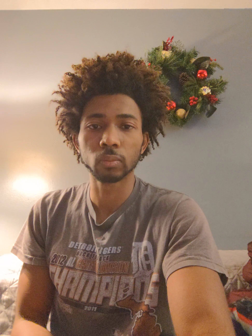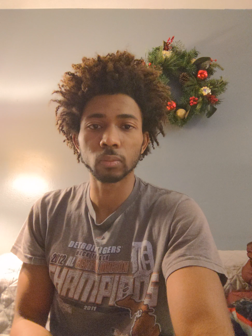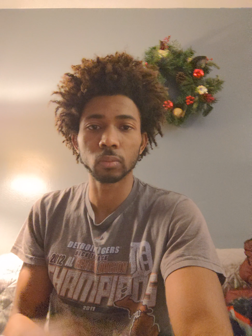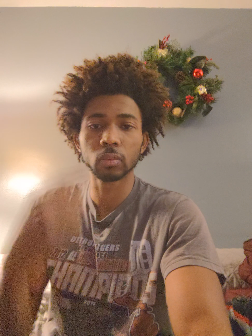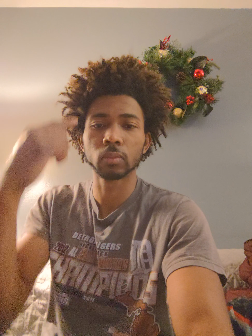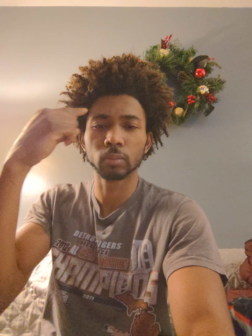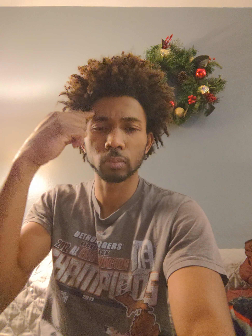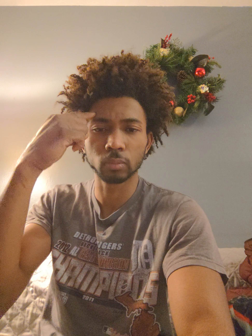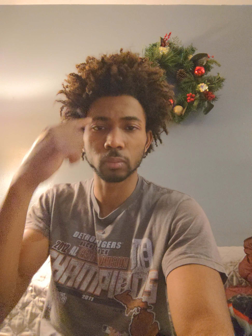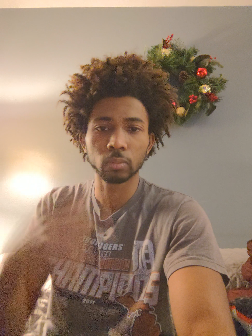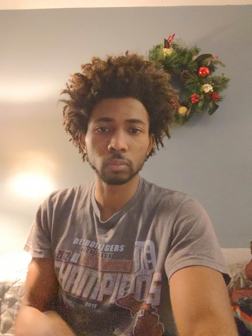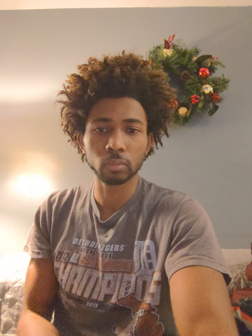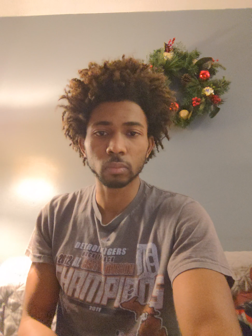think